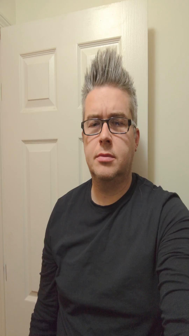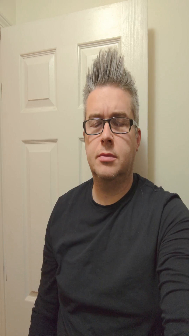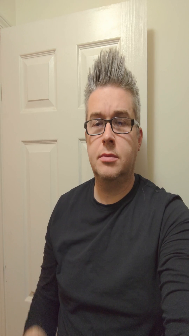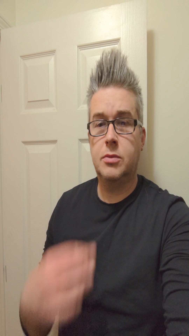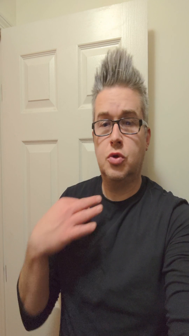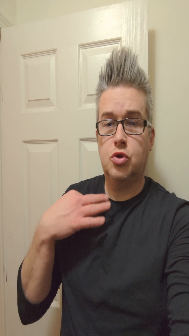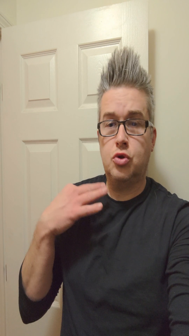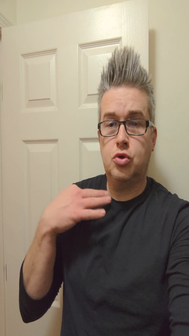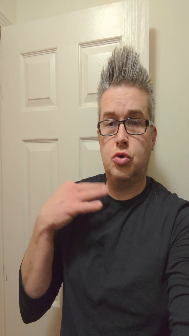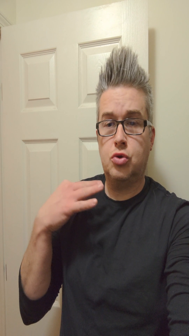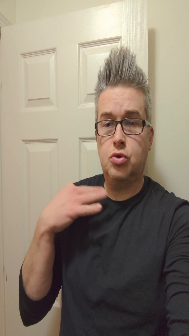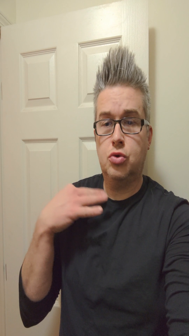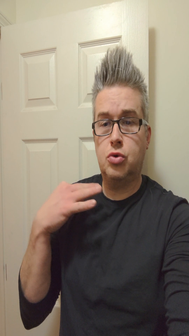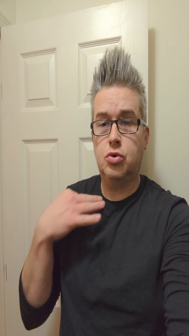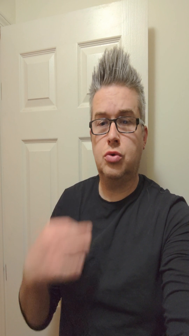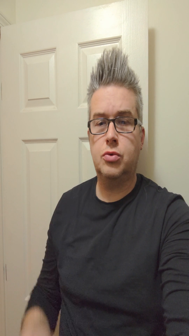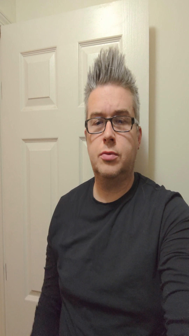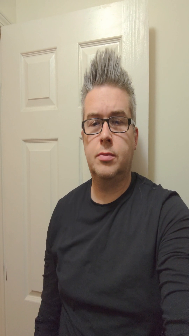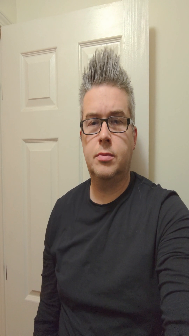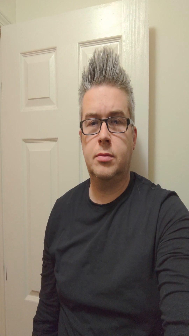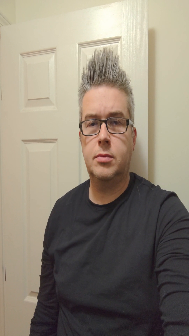shirt